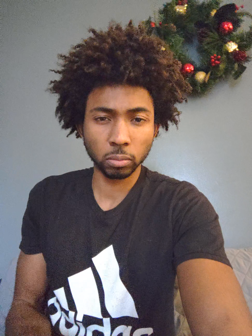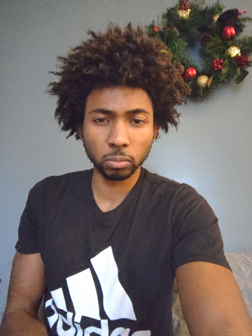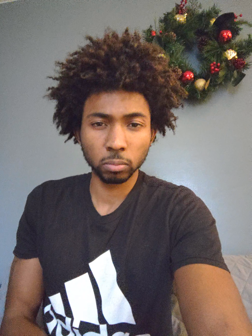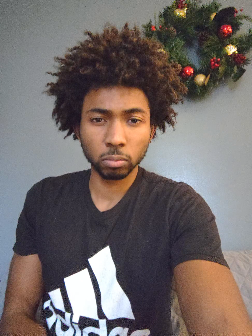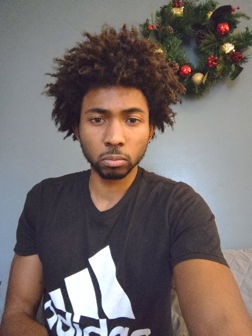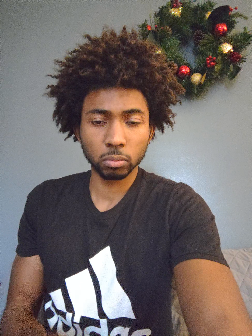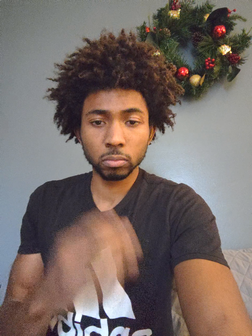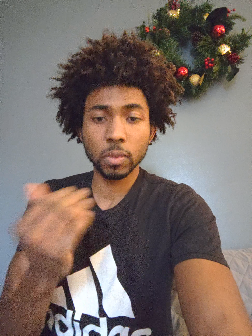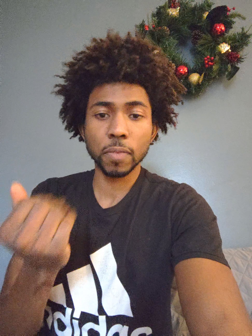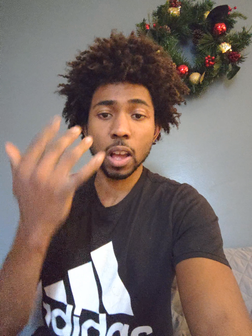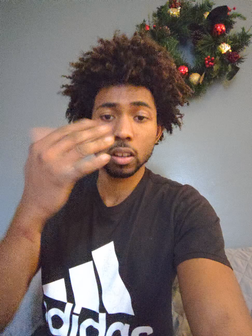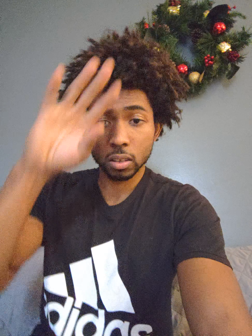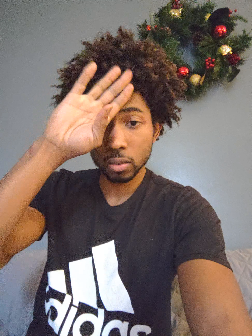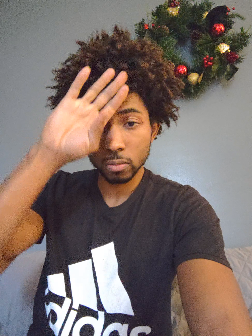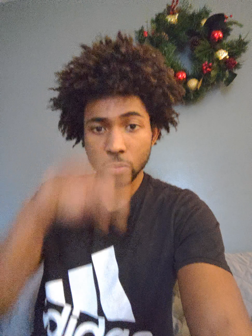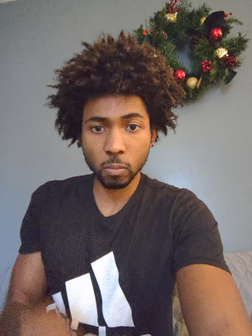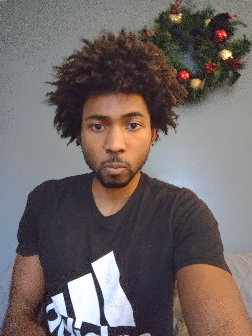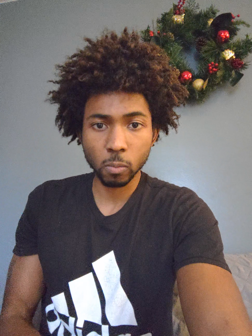fireman